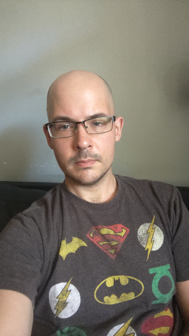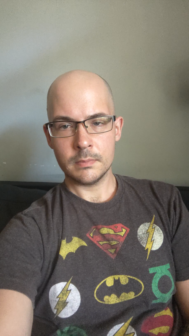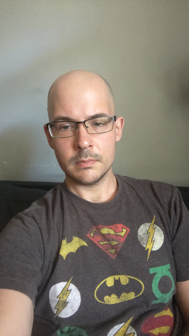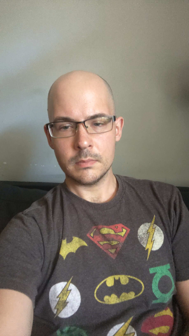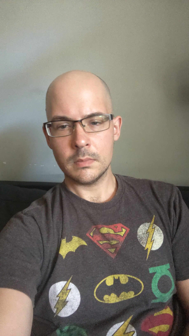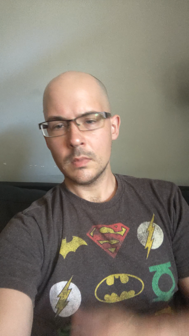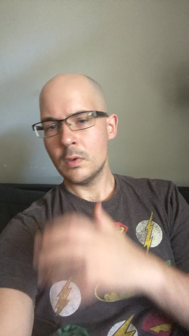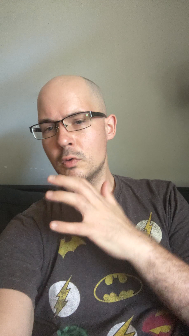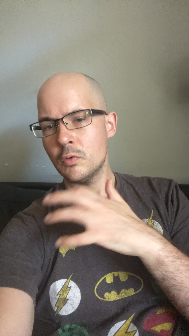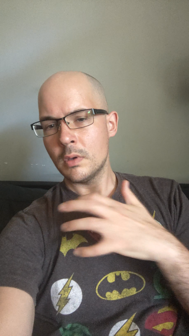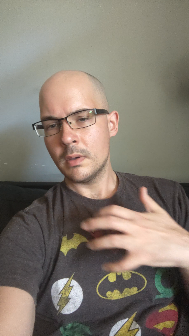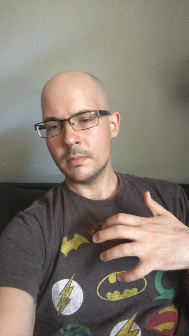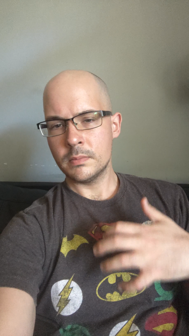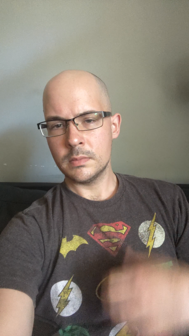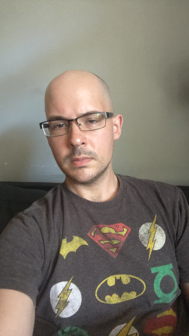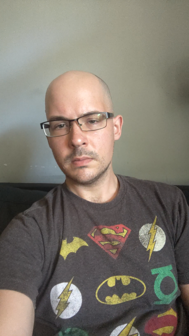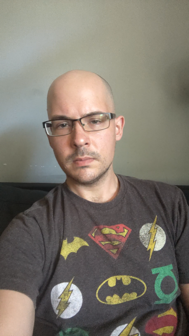grapes